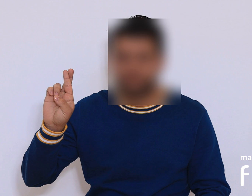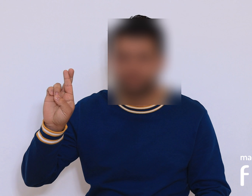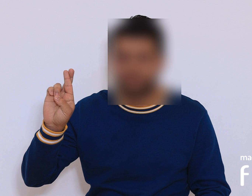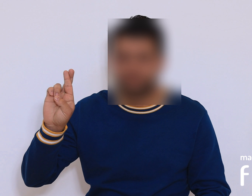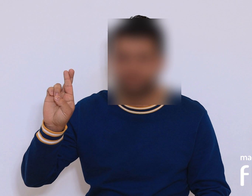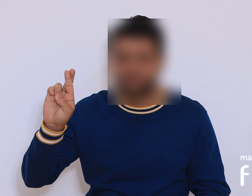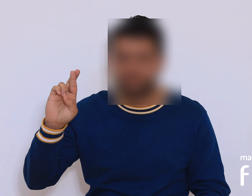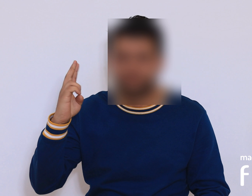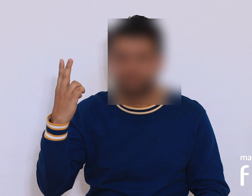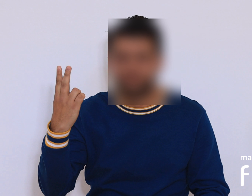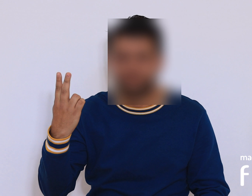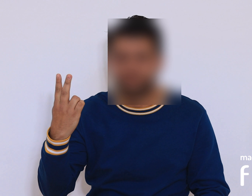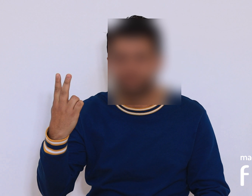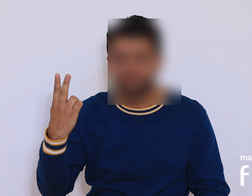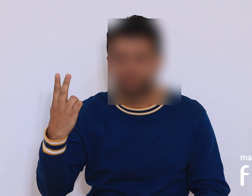ڑ